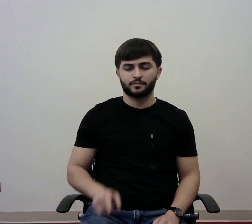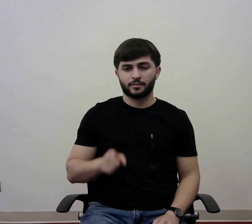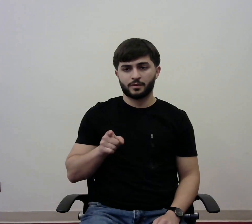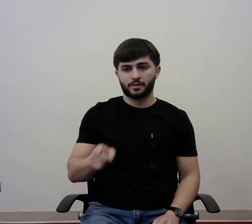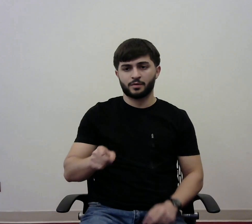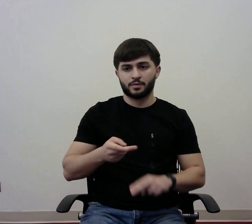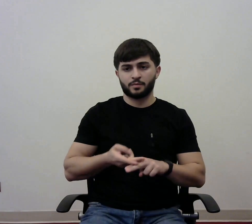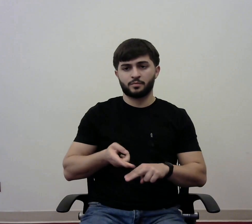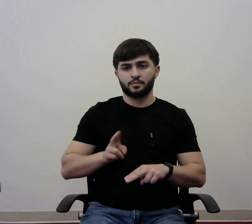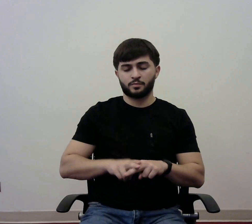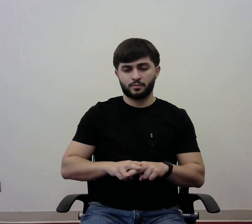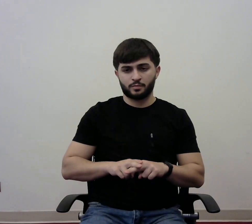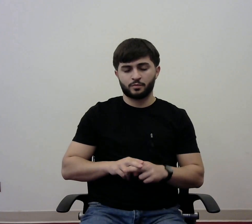bu